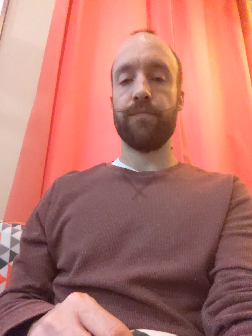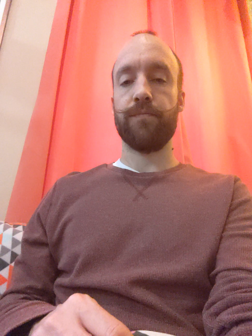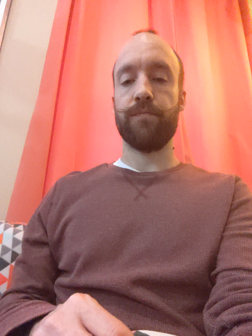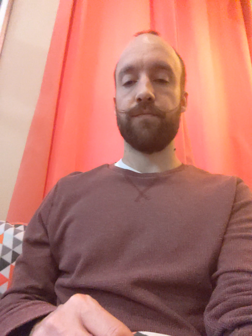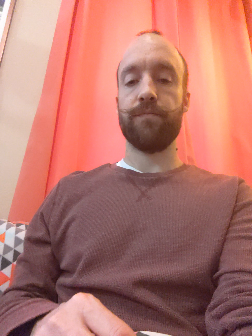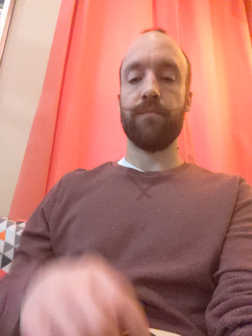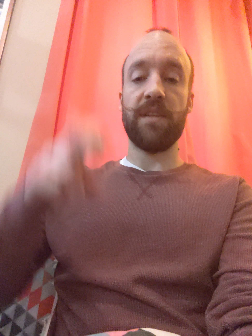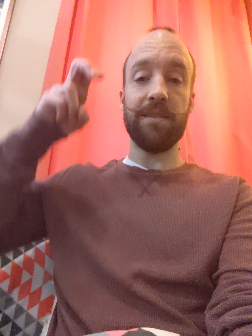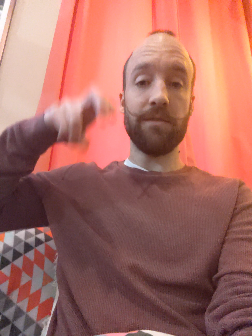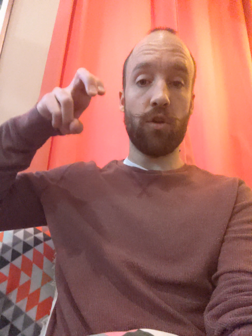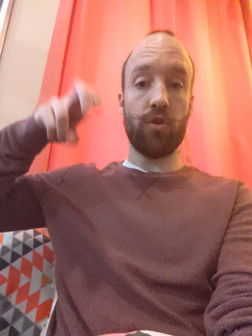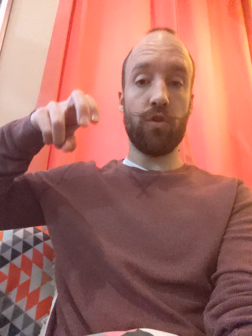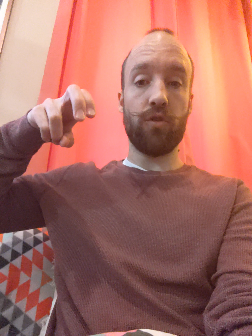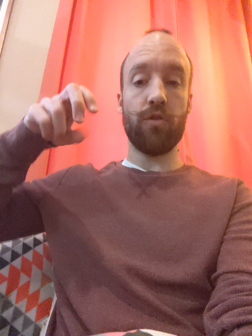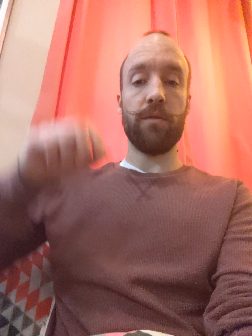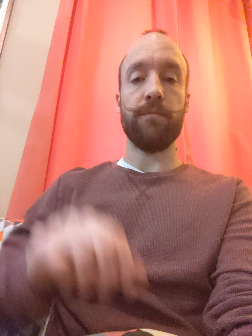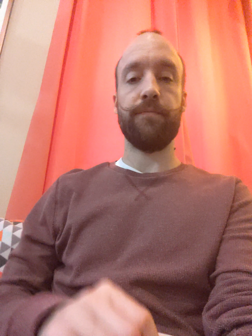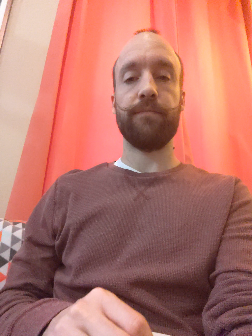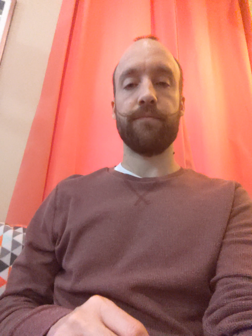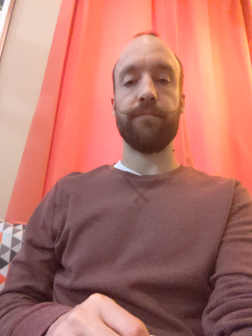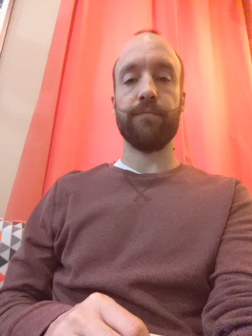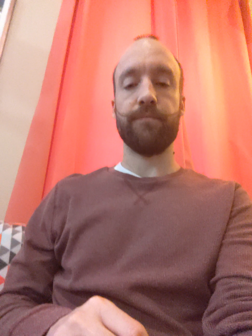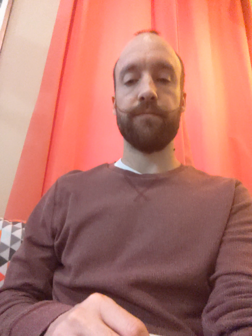chair